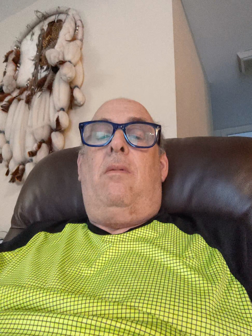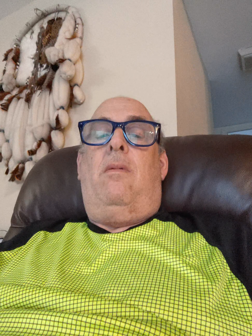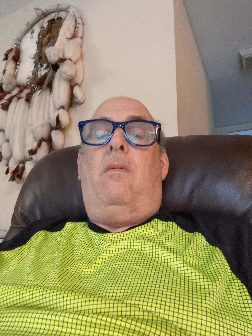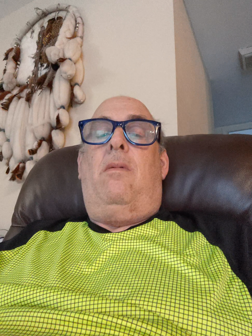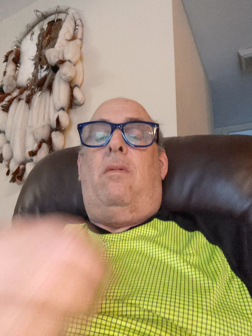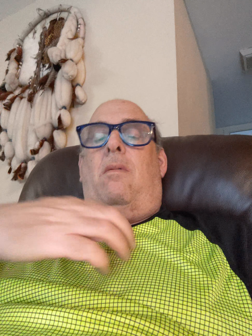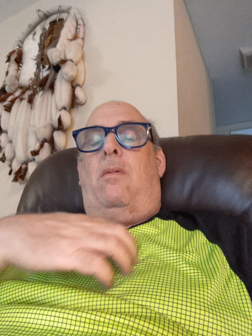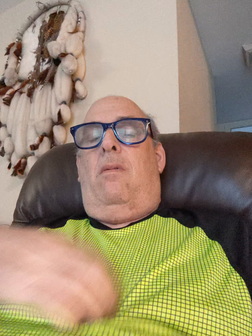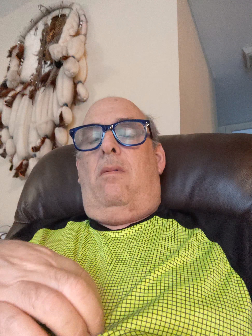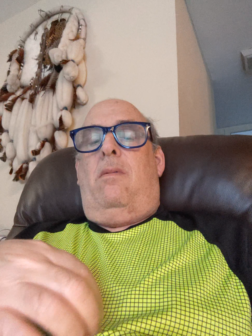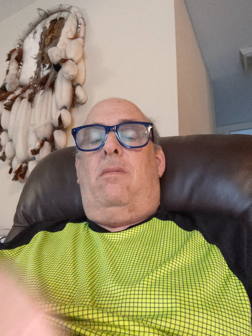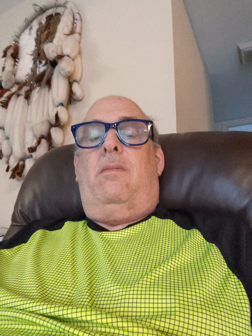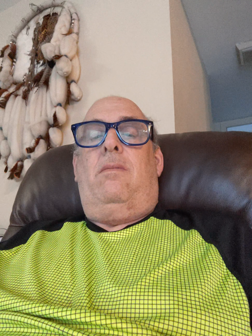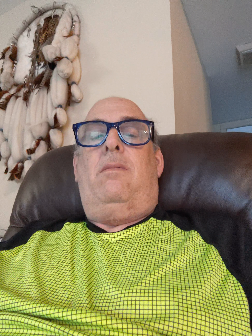hungry